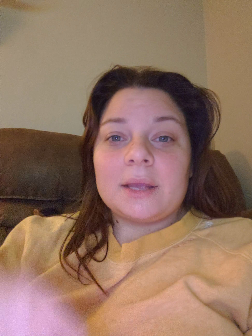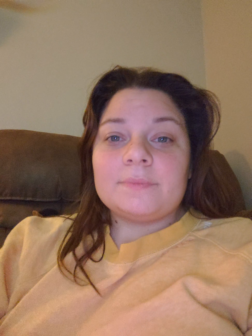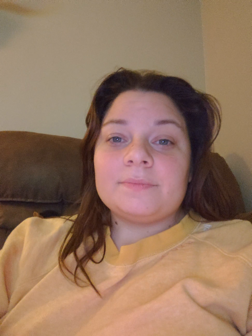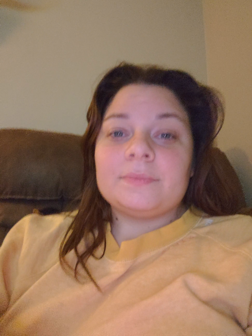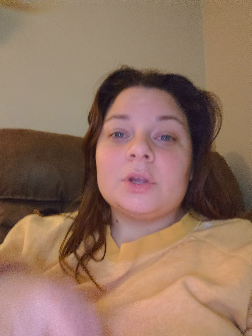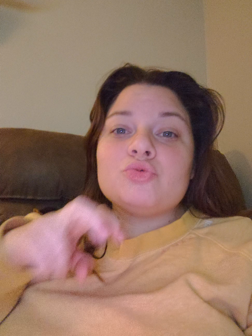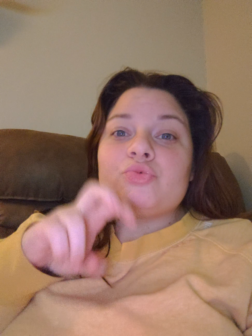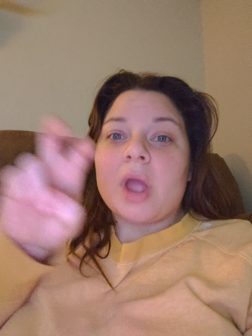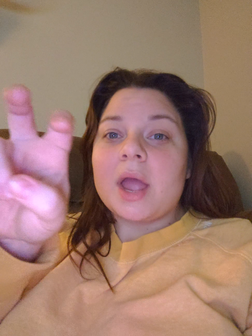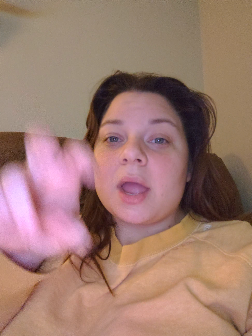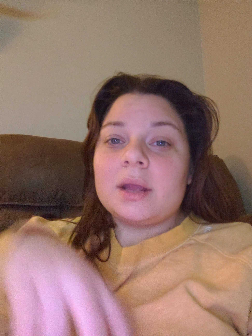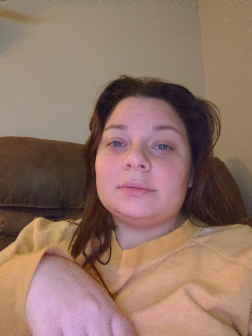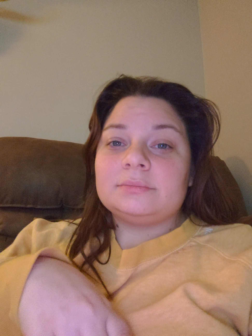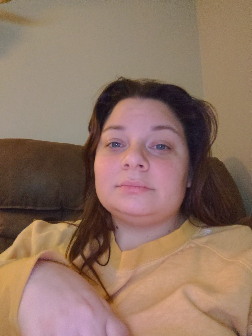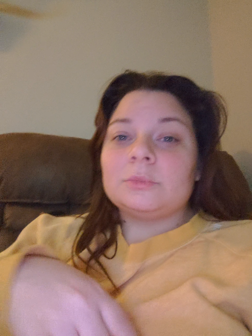ride